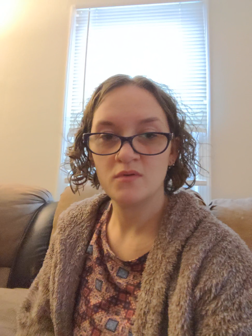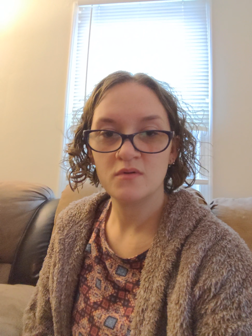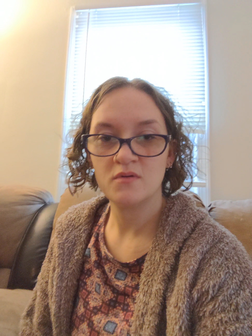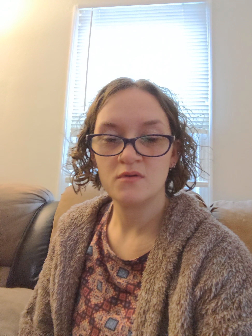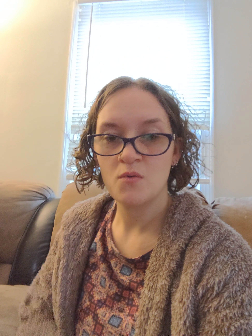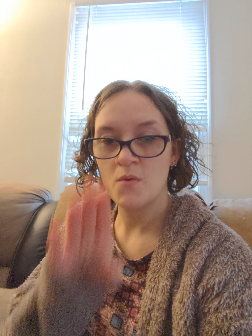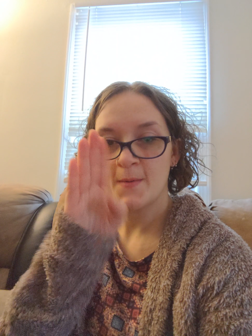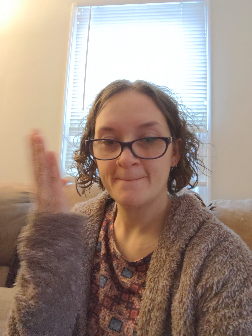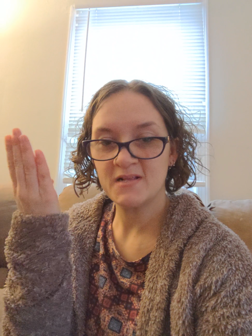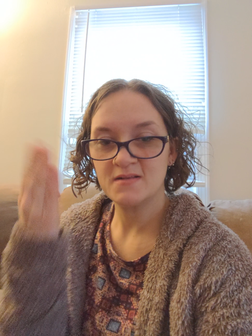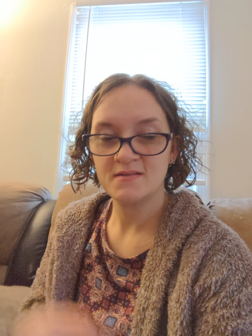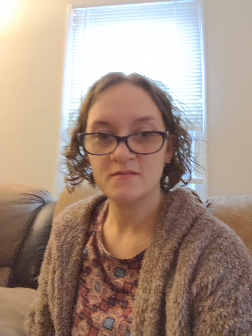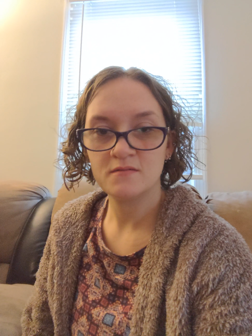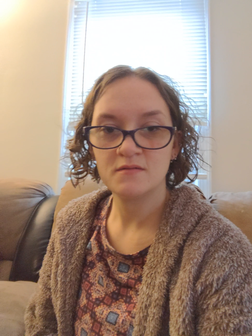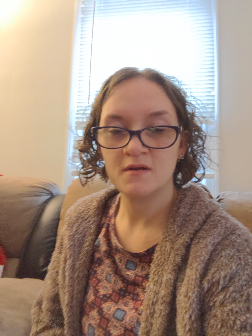open